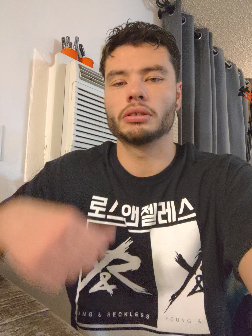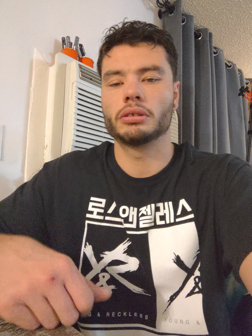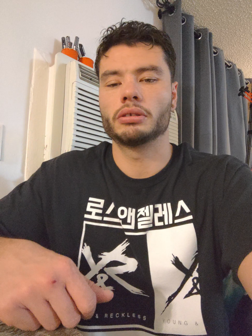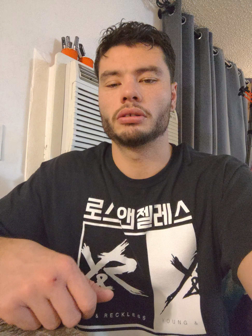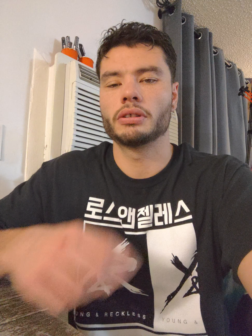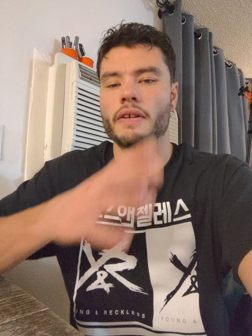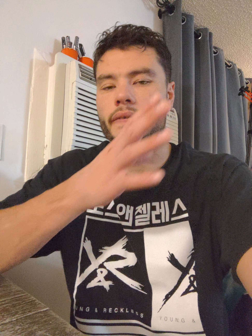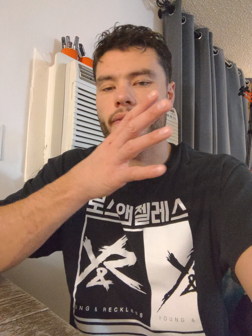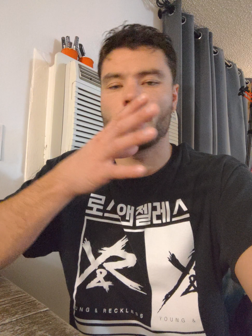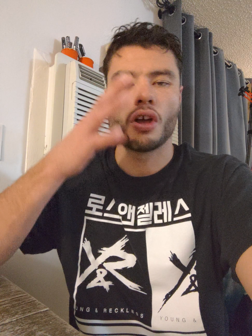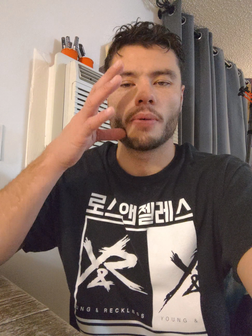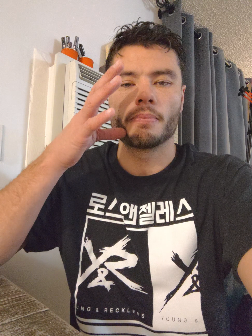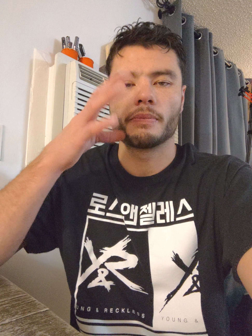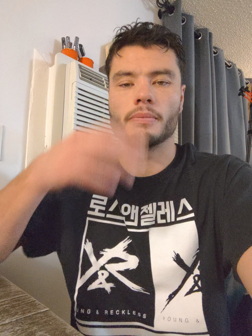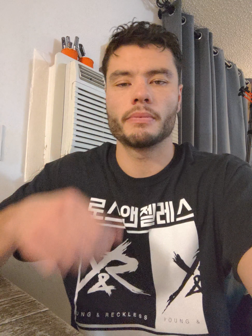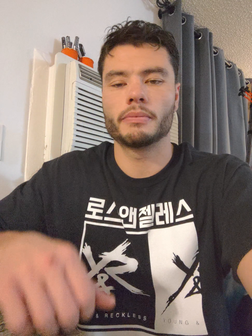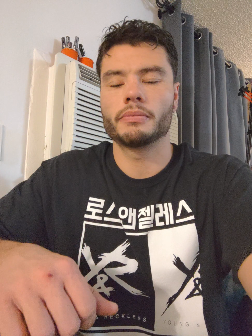farm